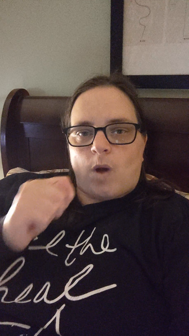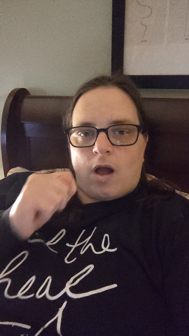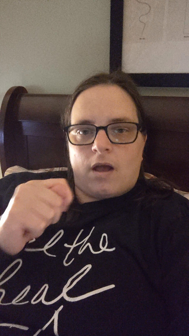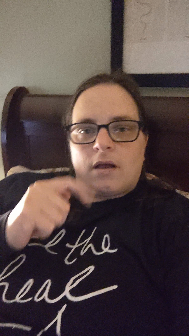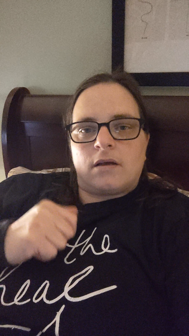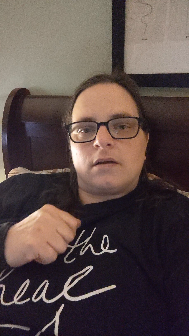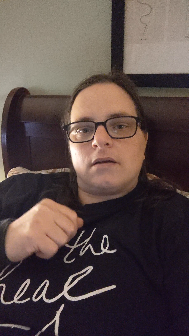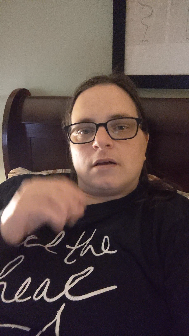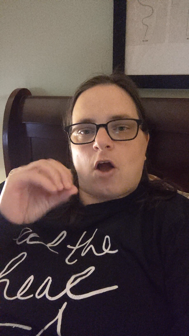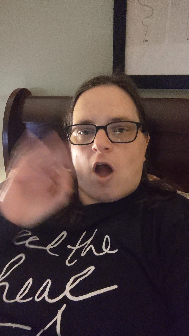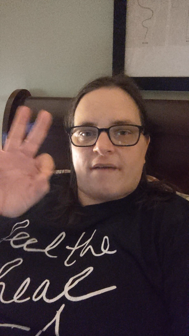off